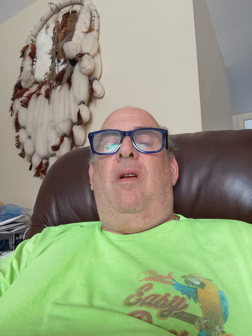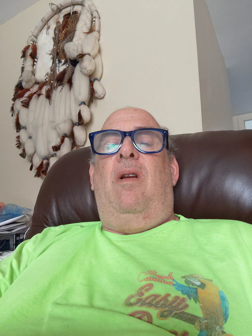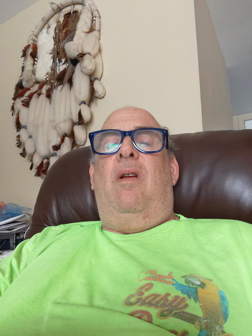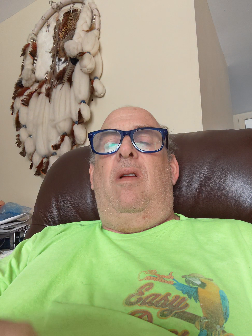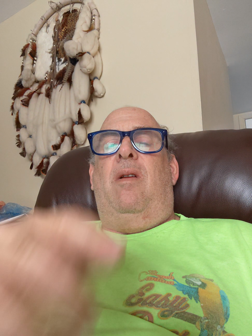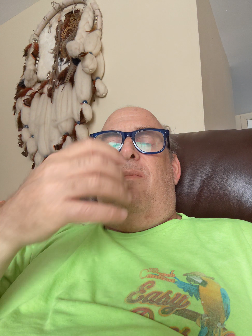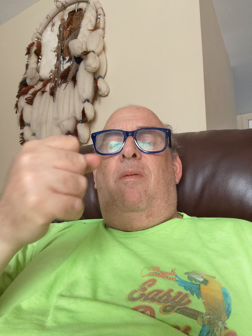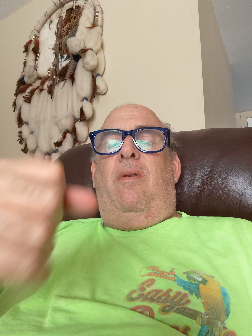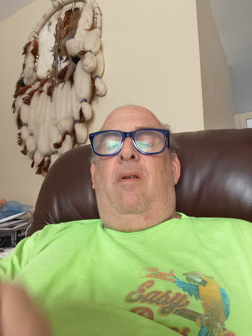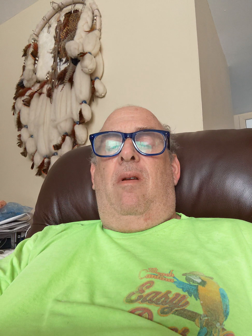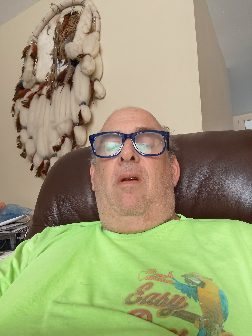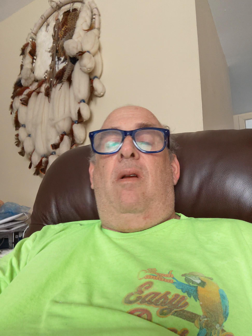milk